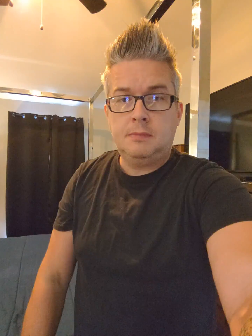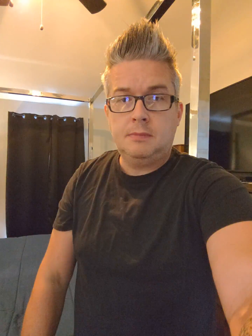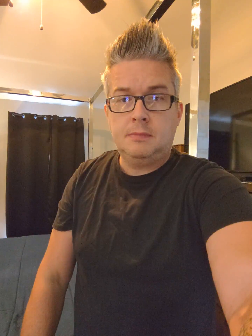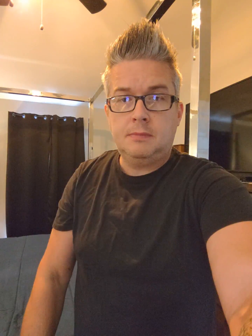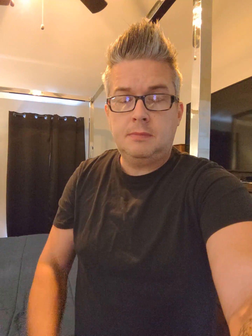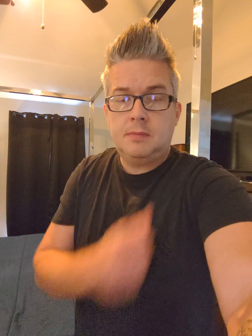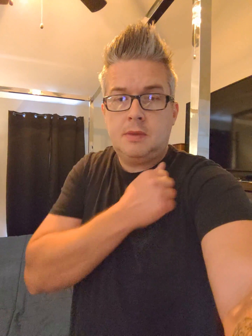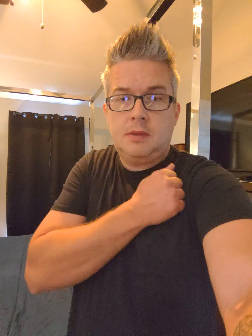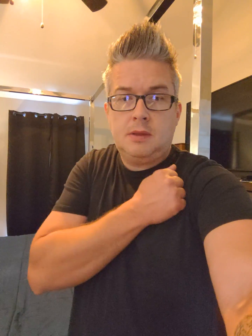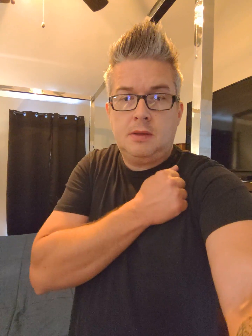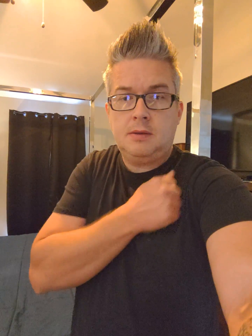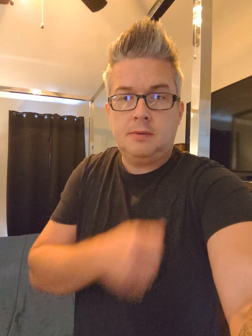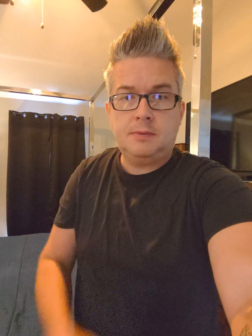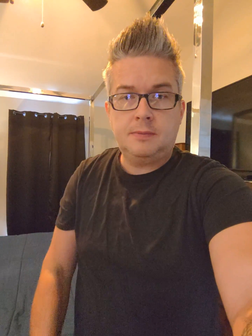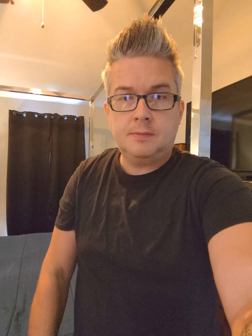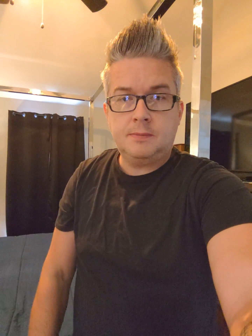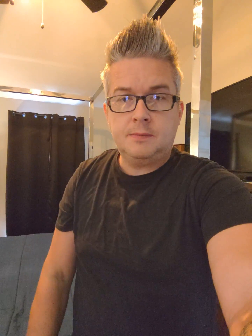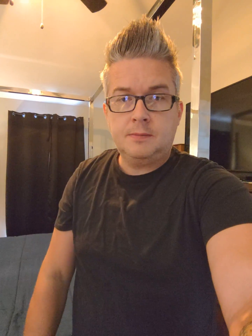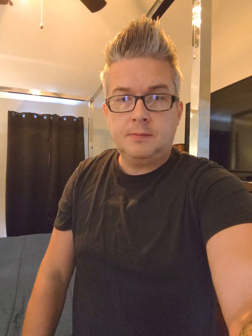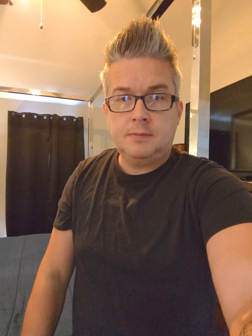love